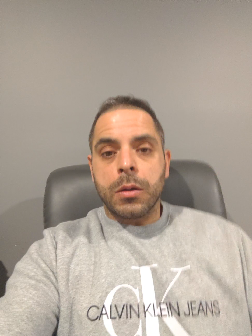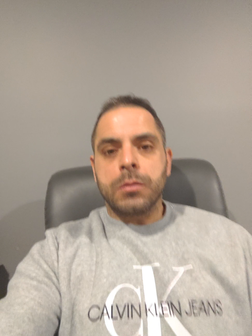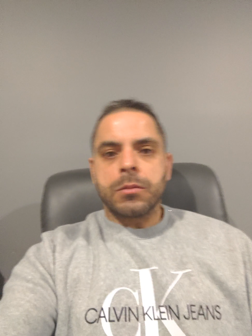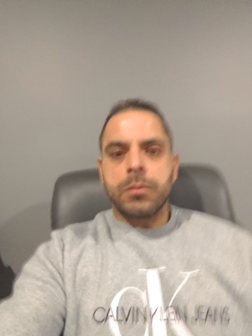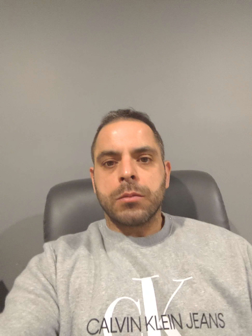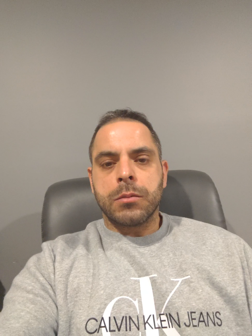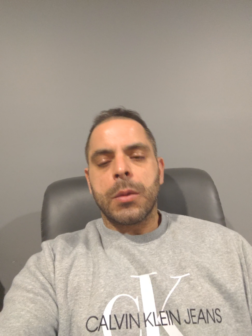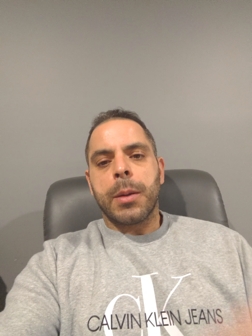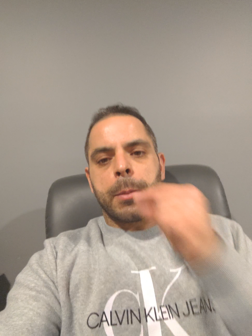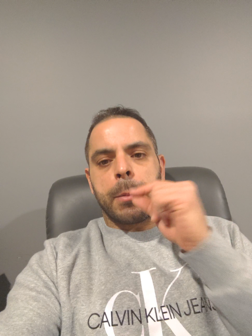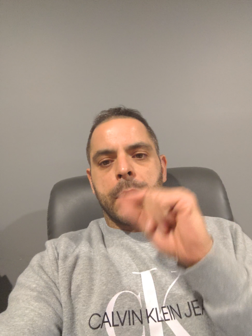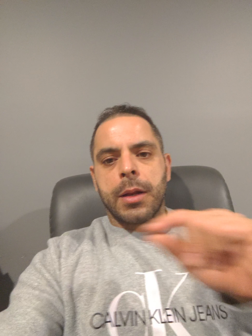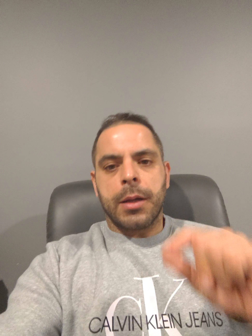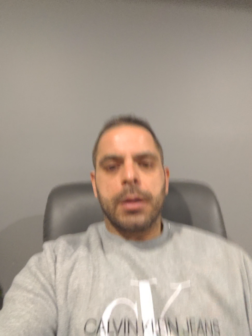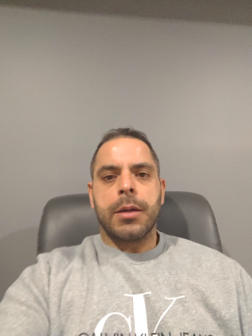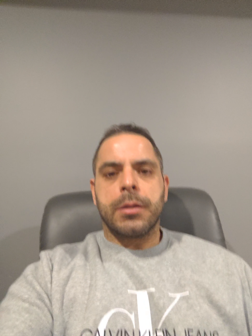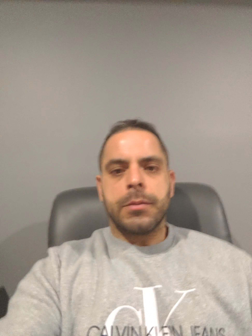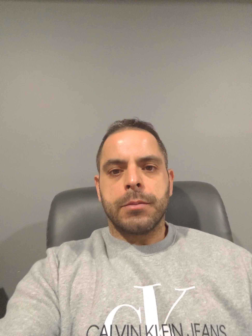pen